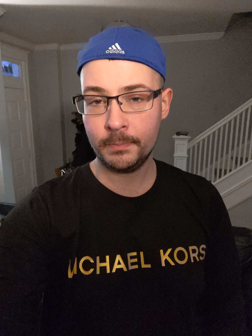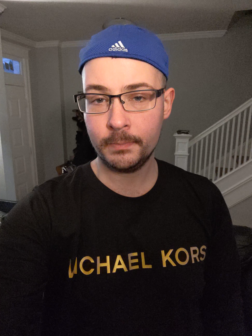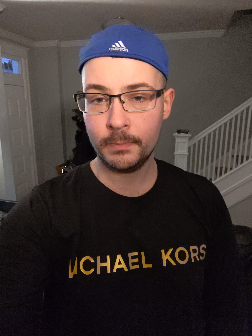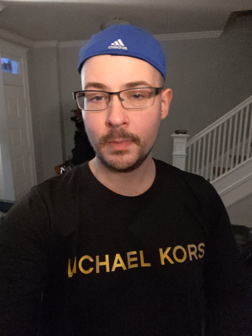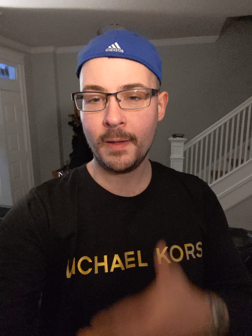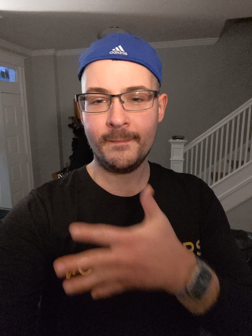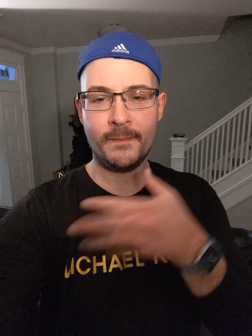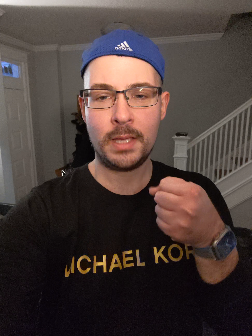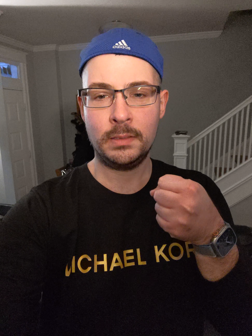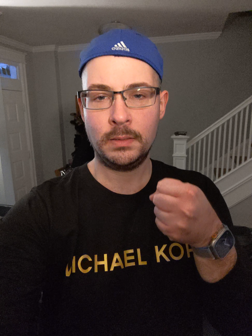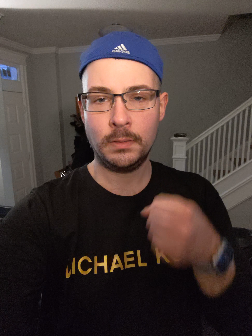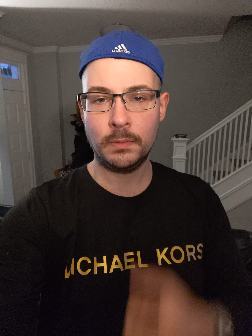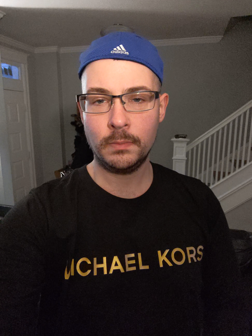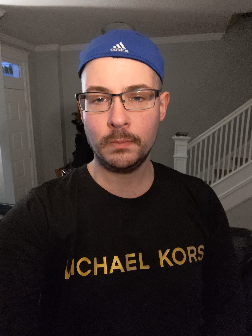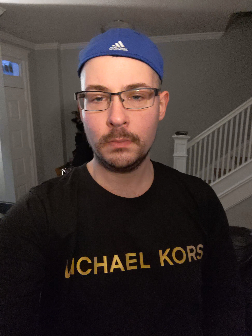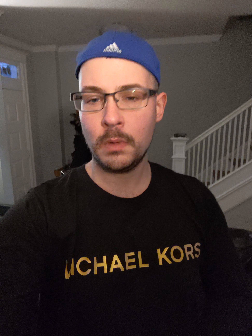fast